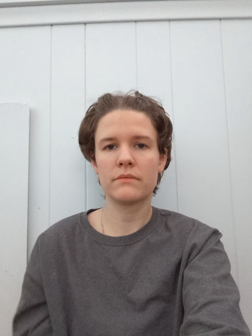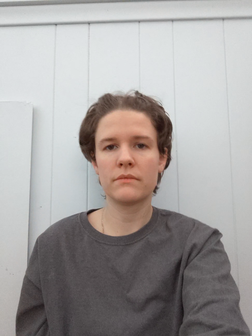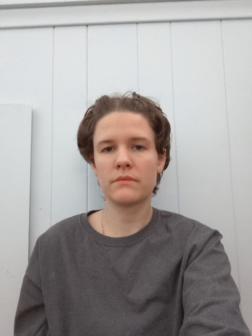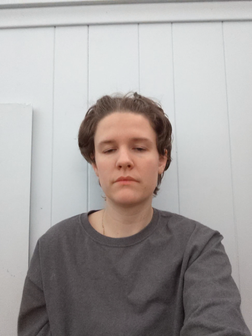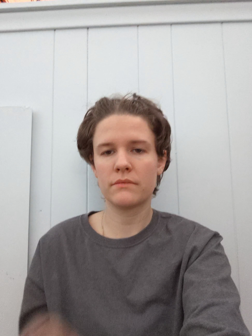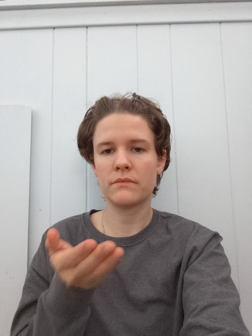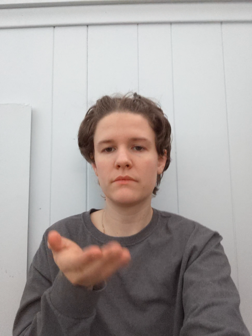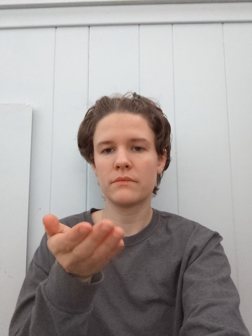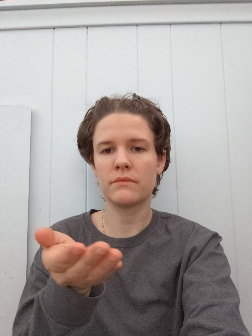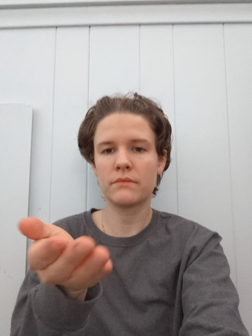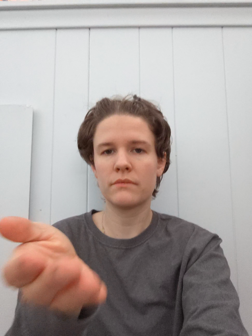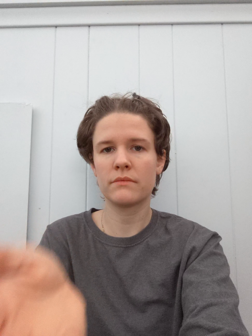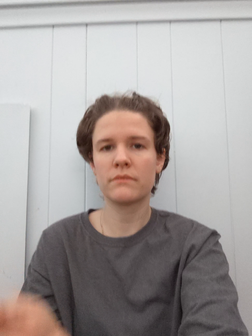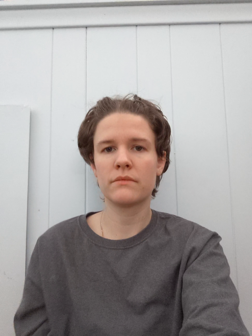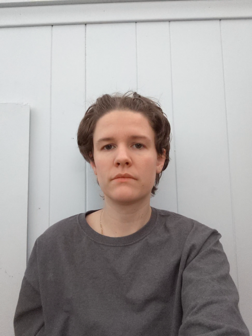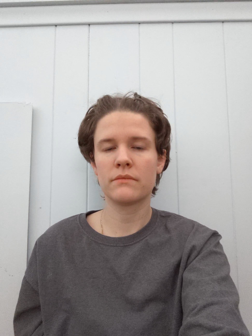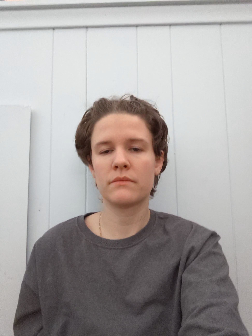boat